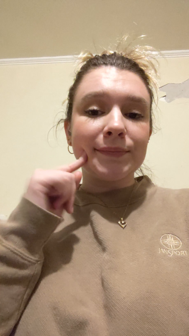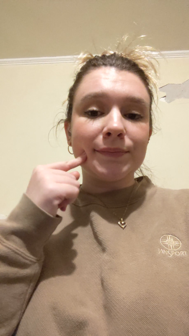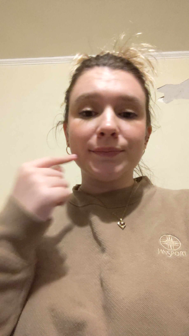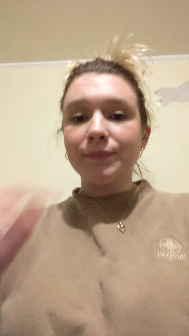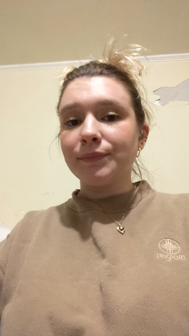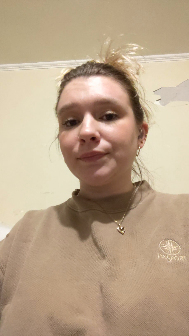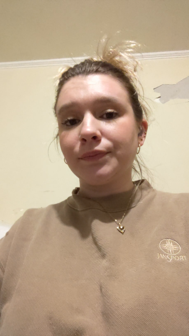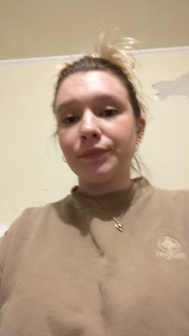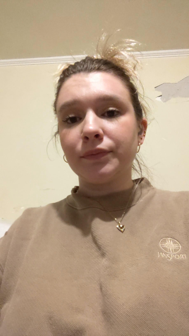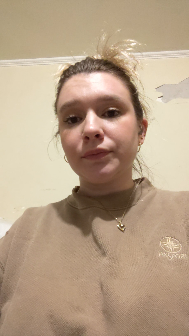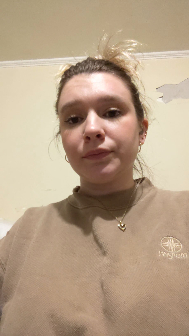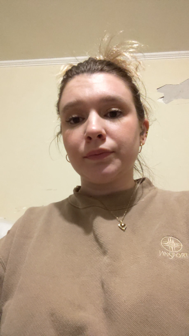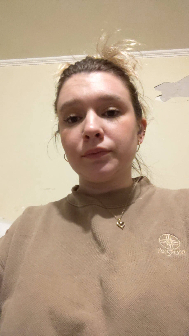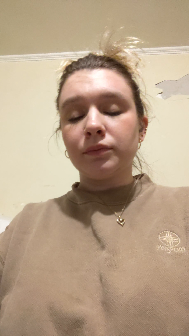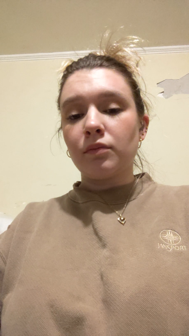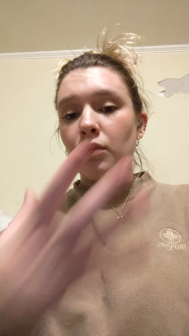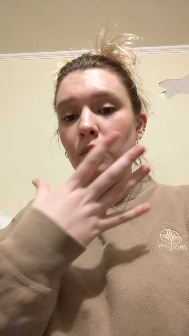poor